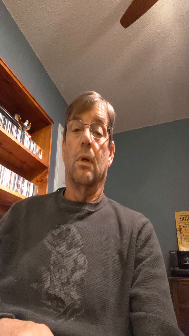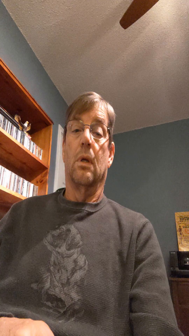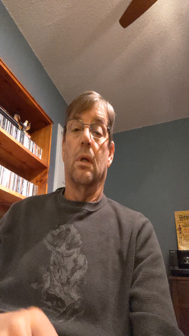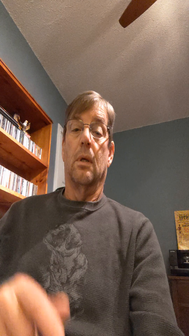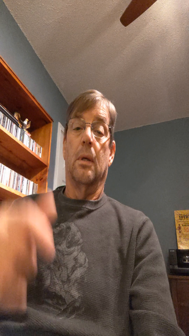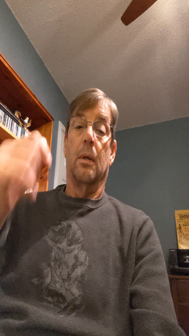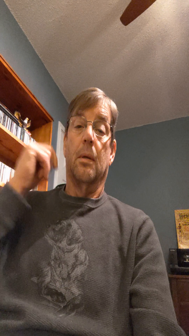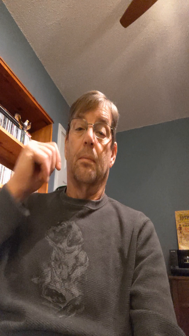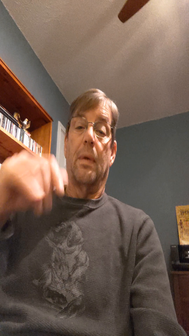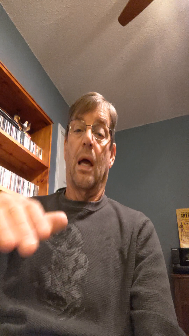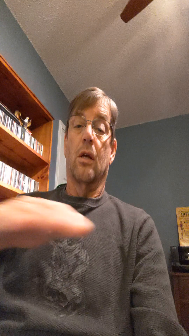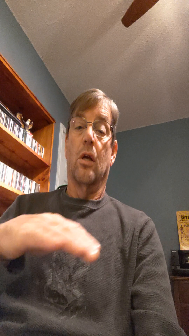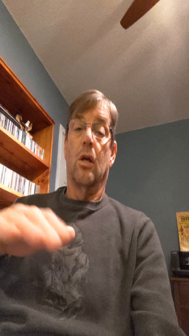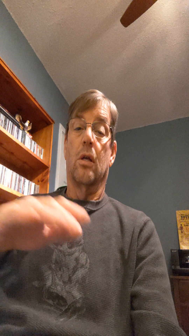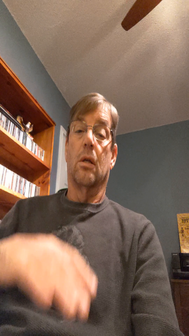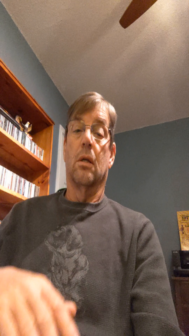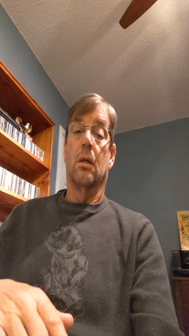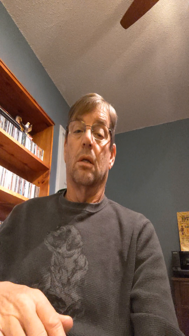backyard